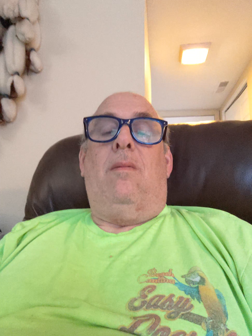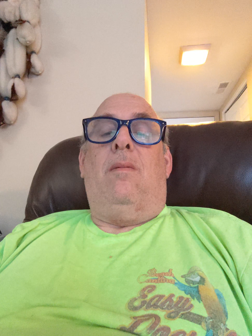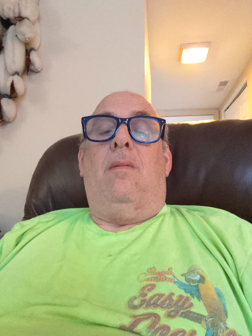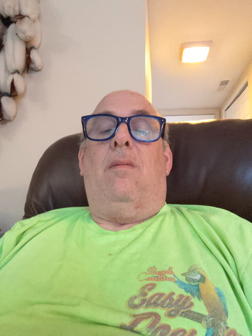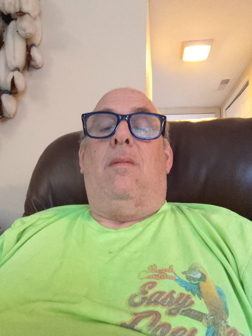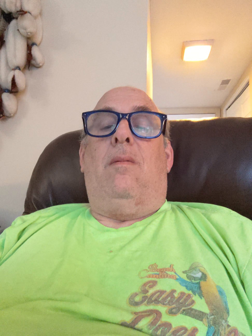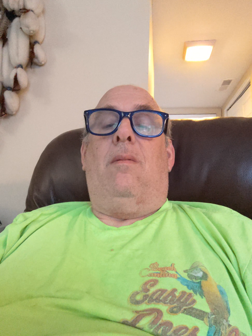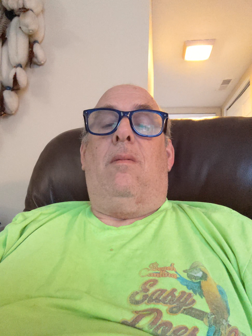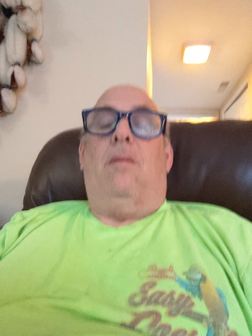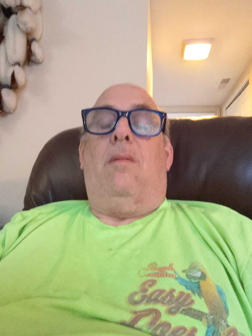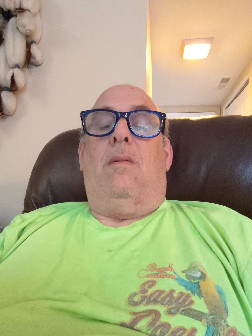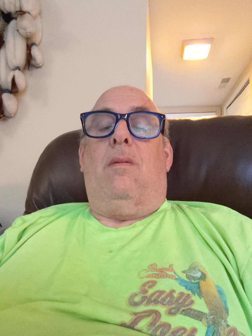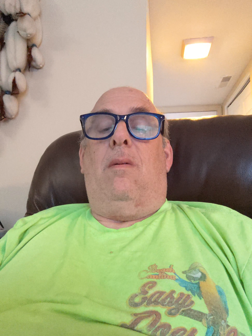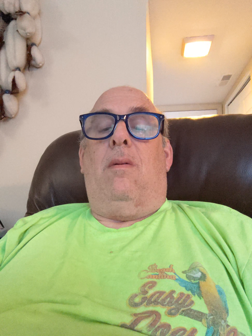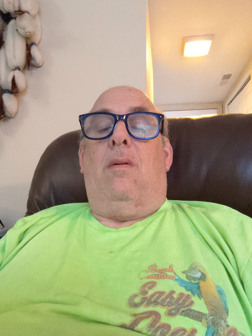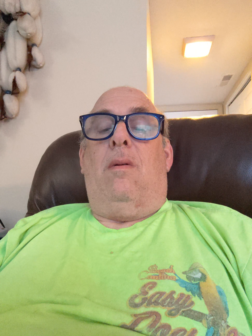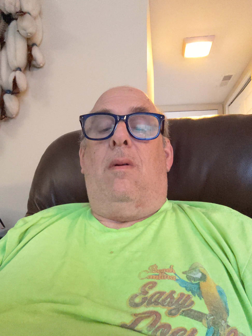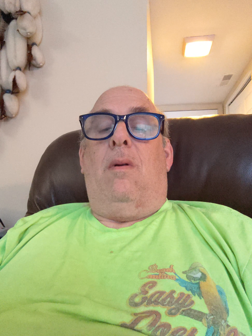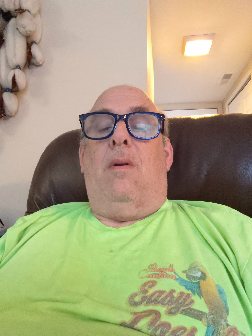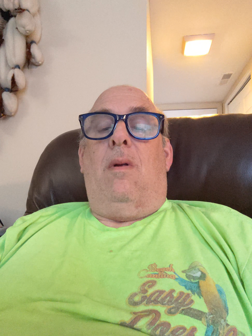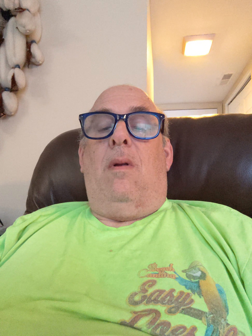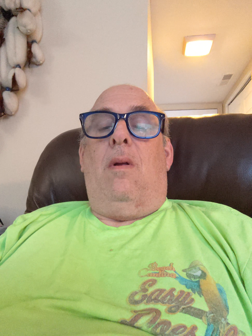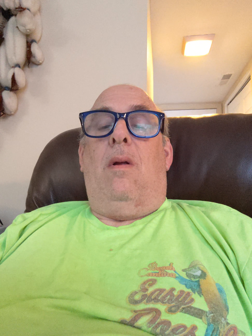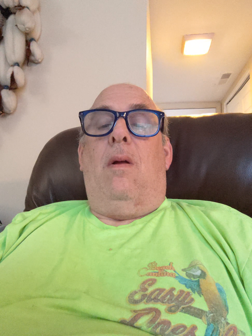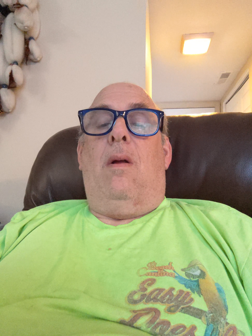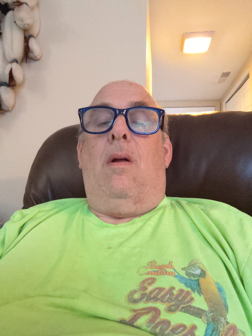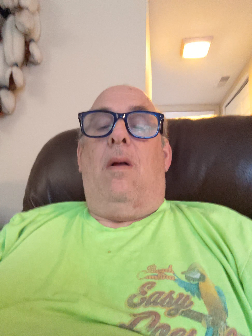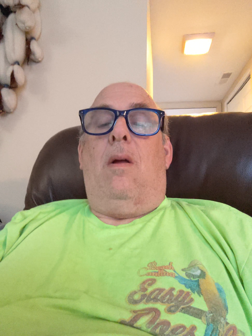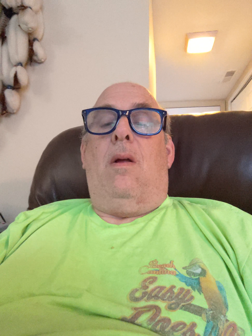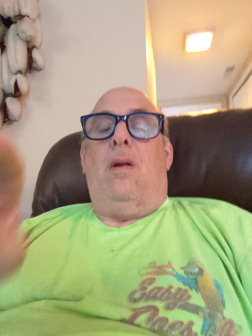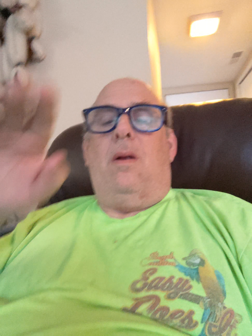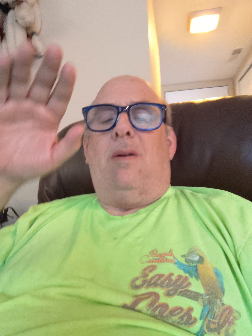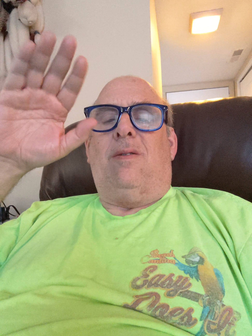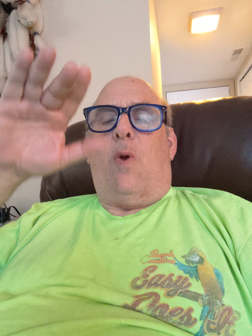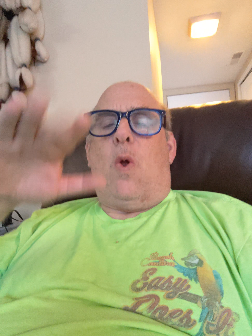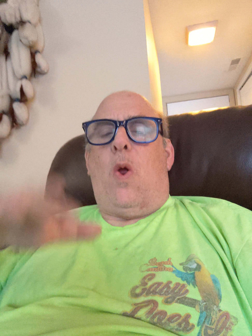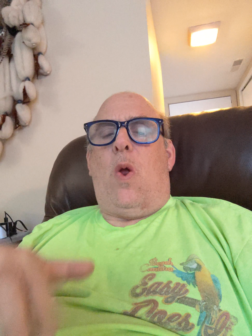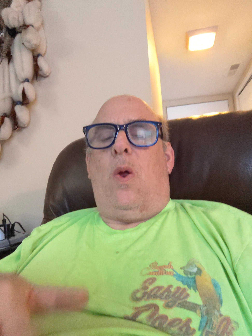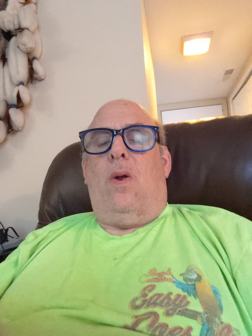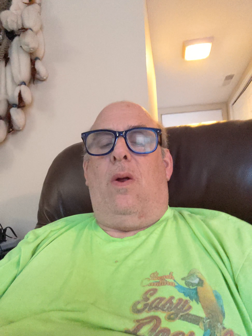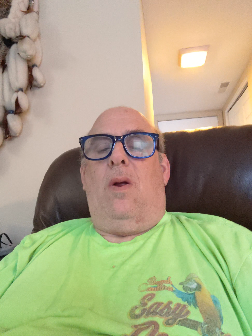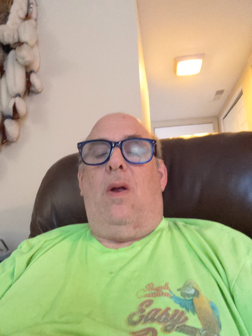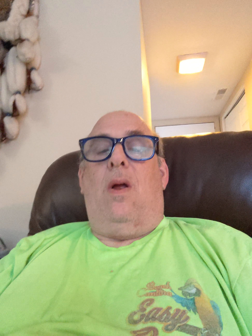snow